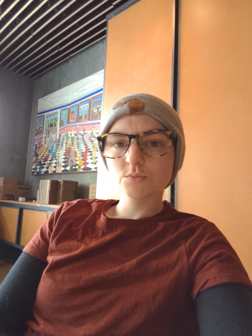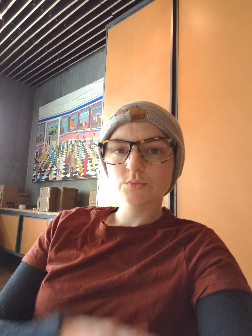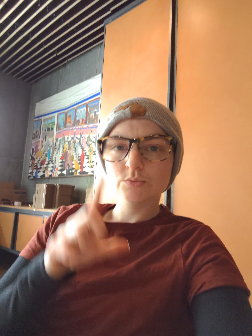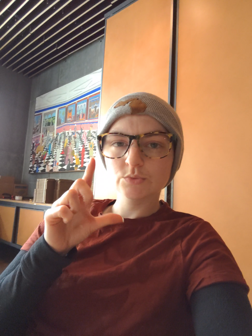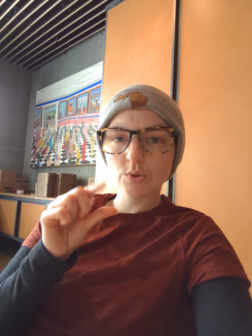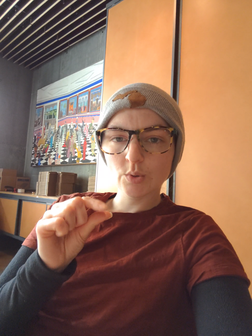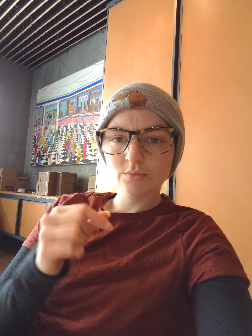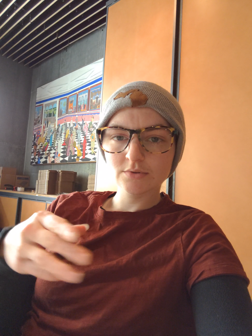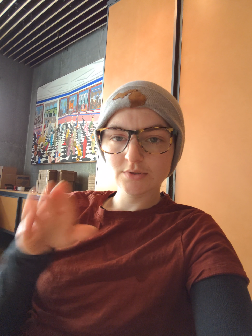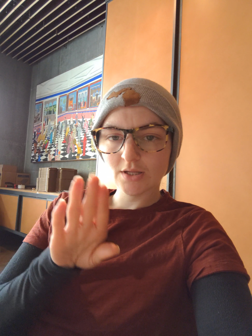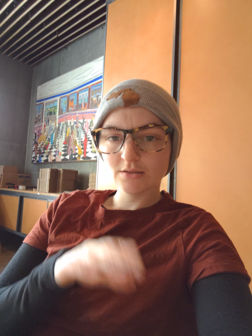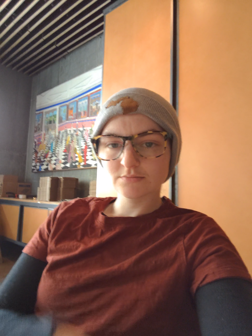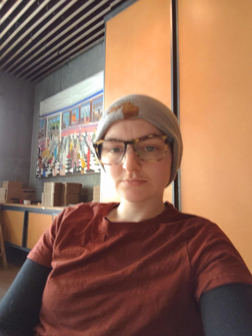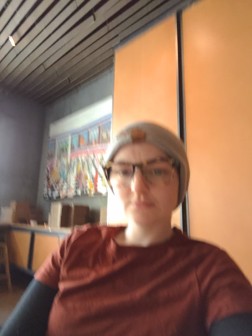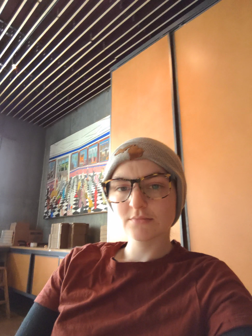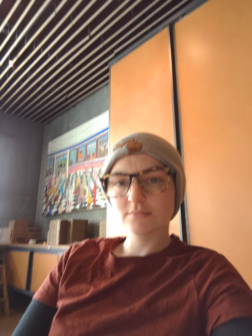close